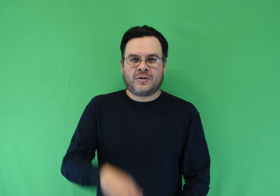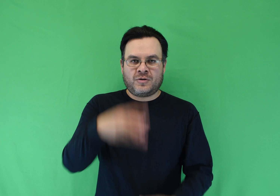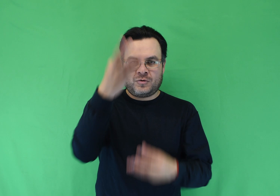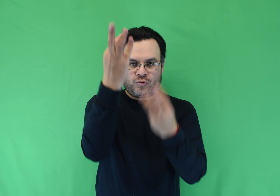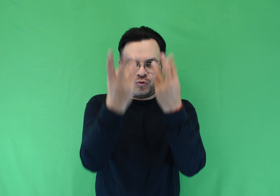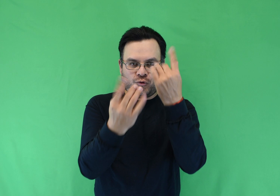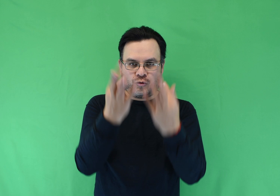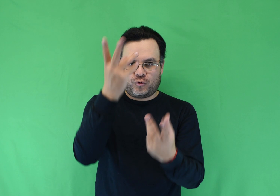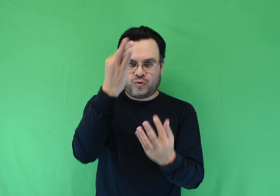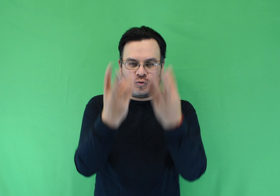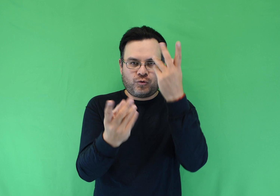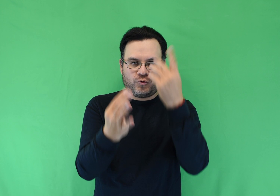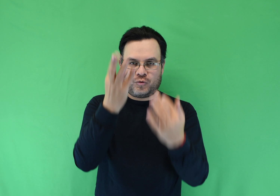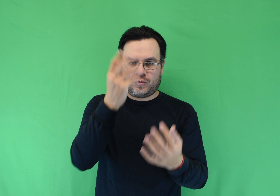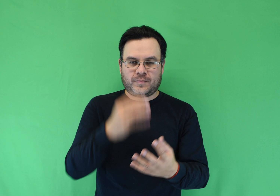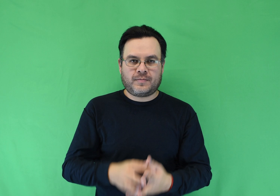fuego